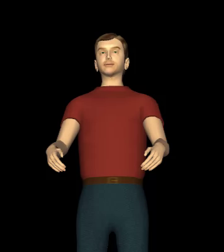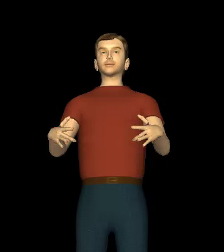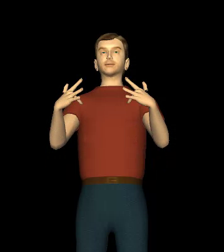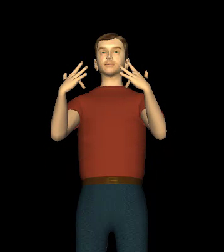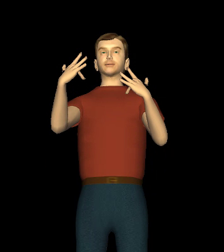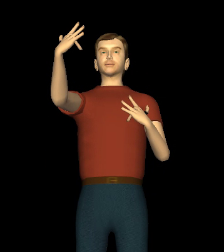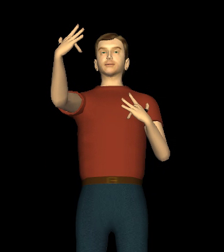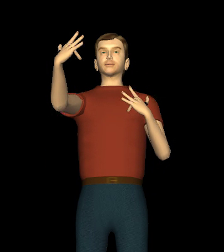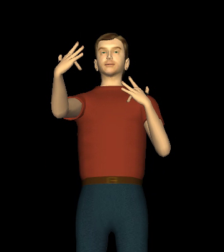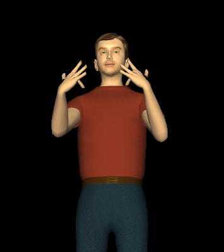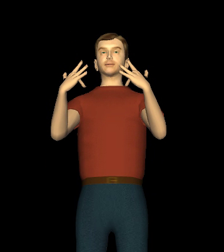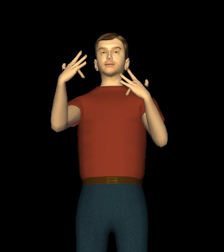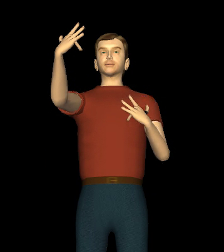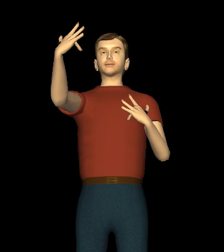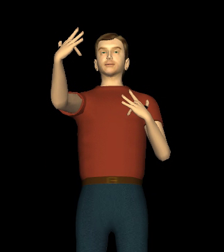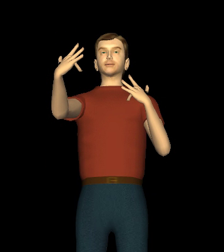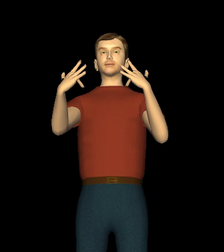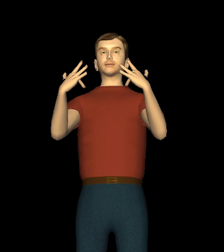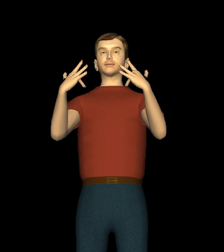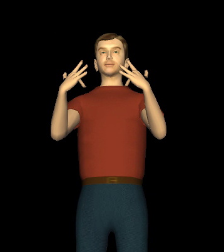مسرح